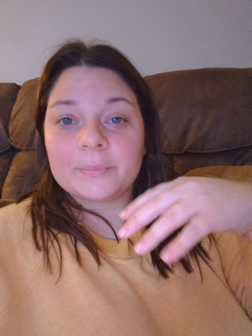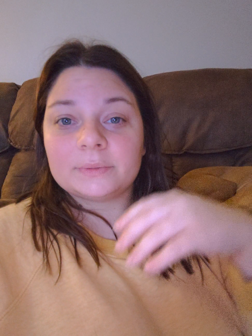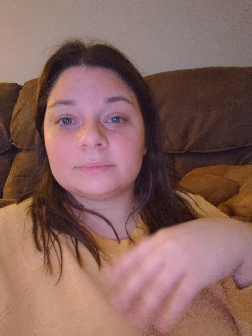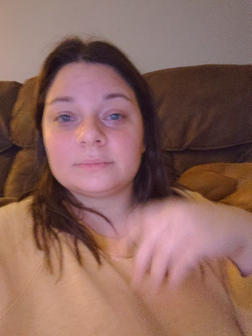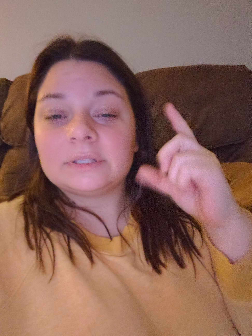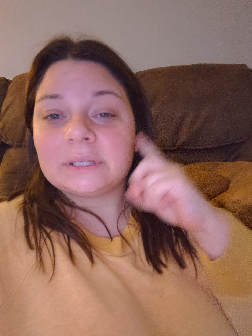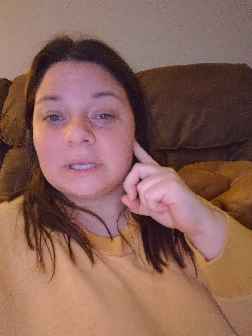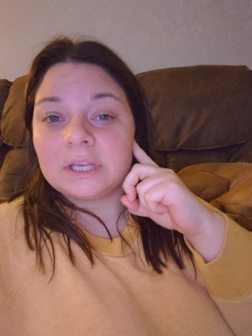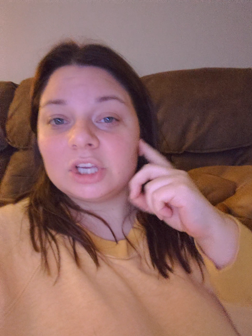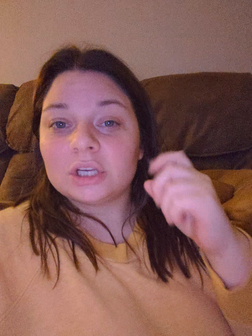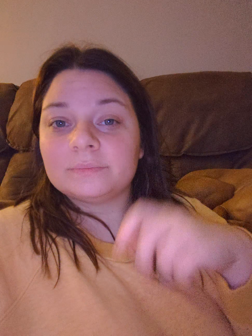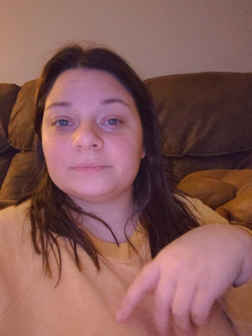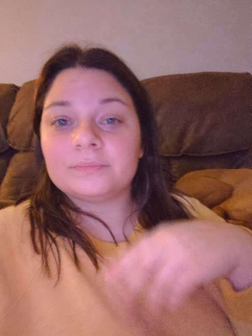ear